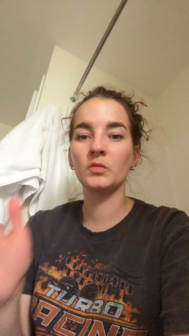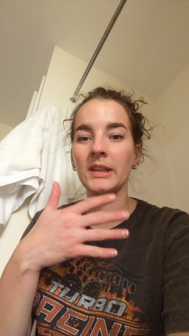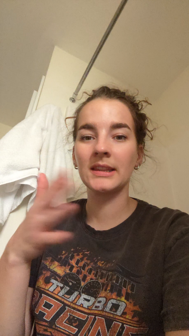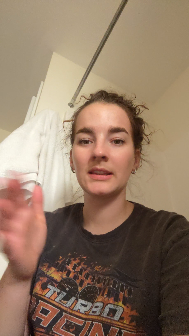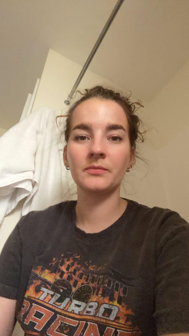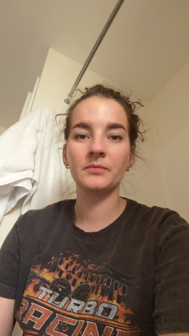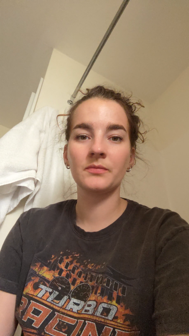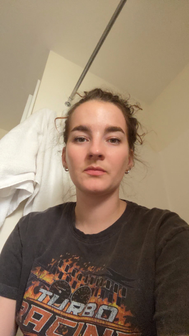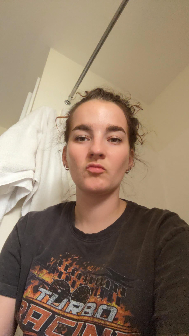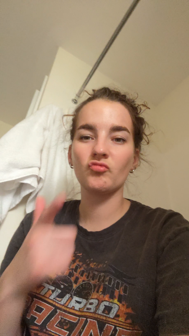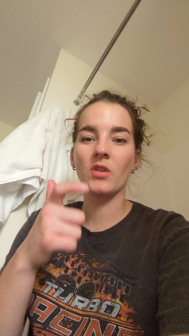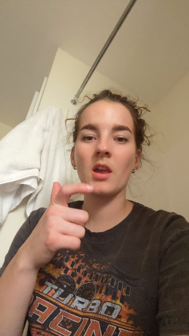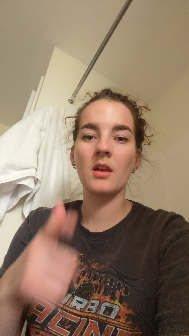run